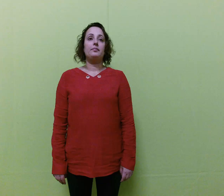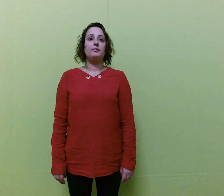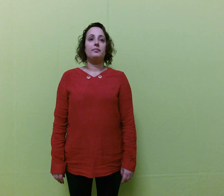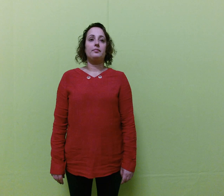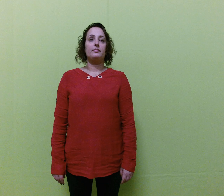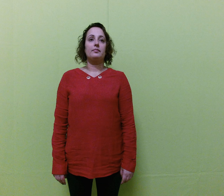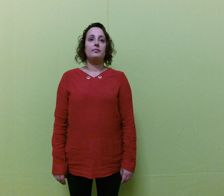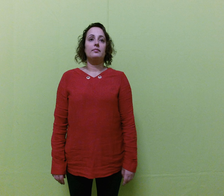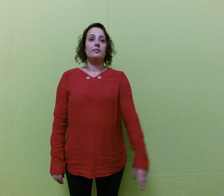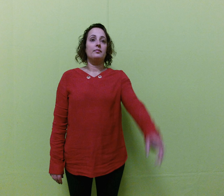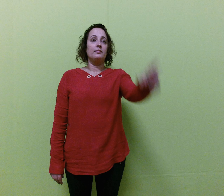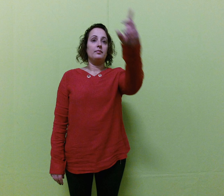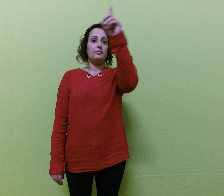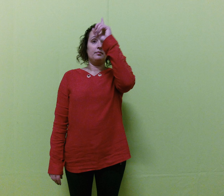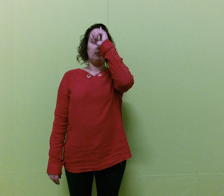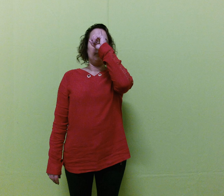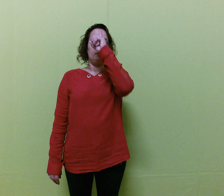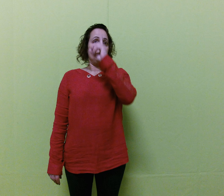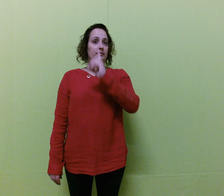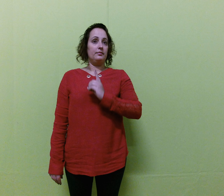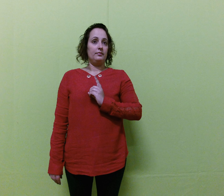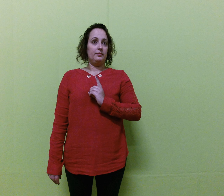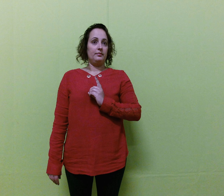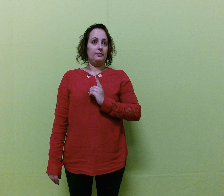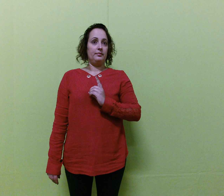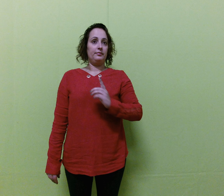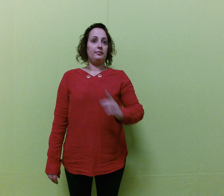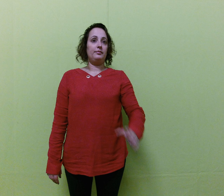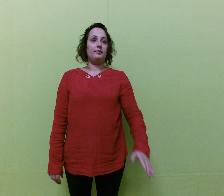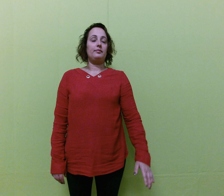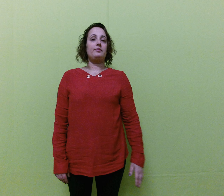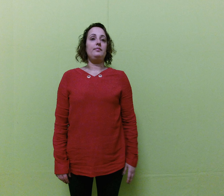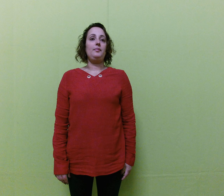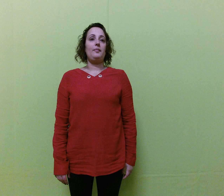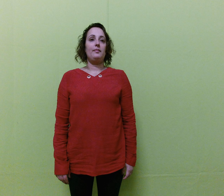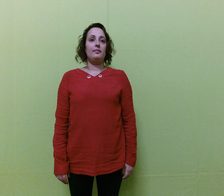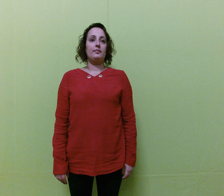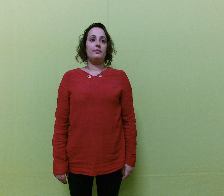amarelo